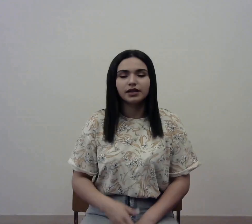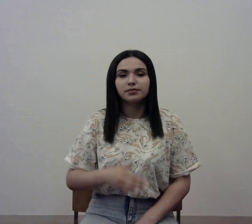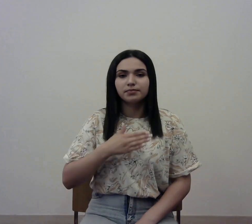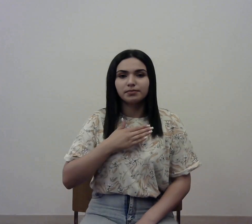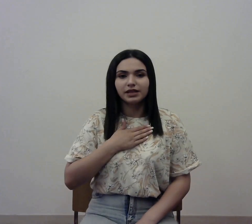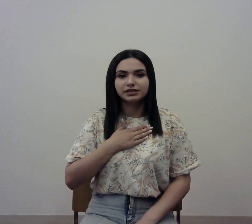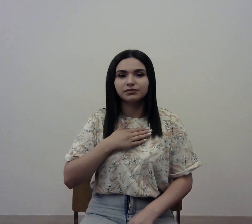mən